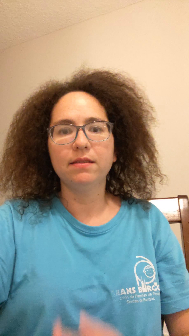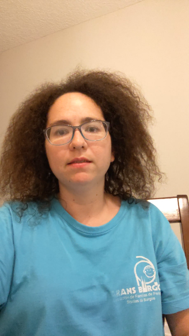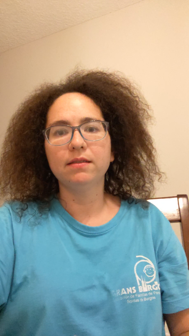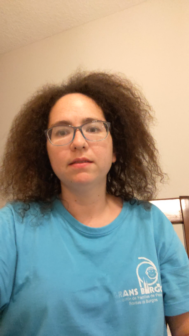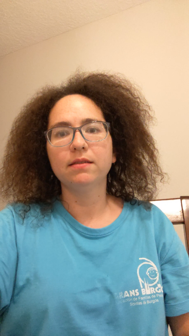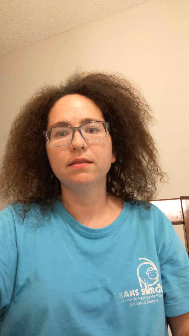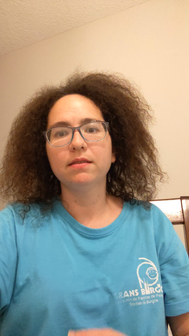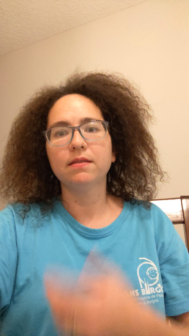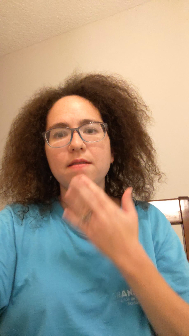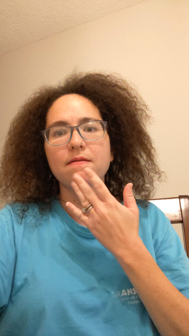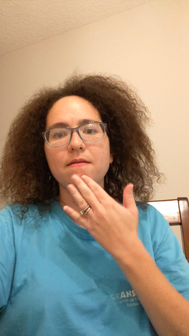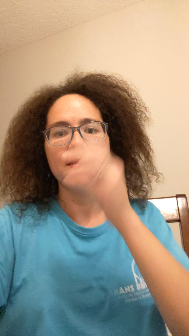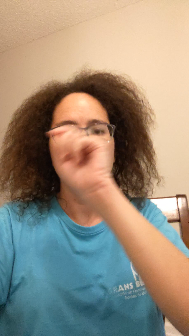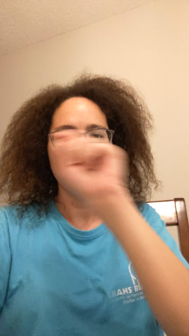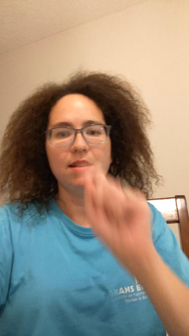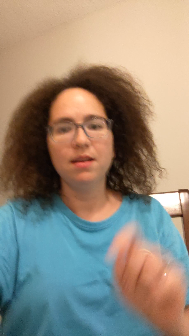crayon